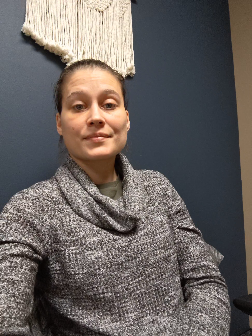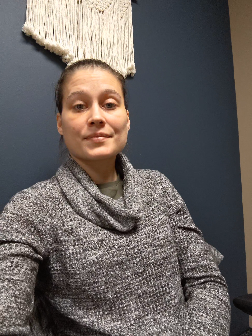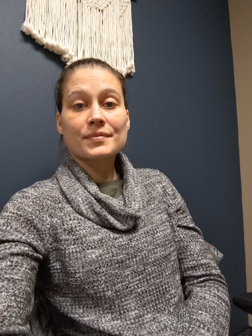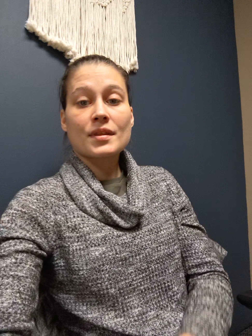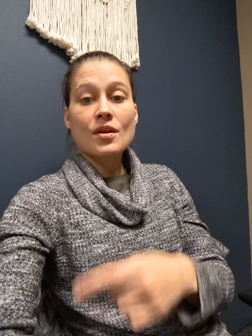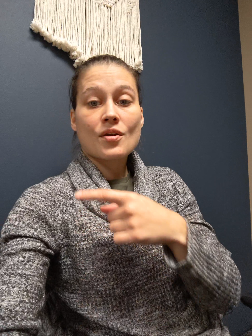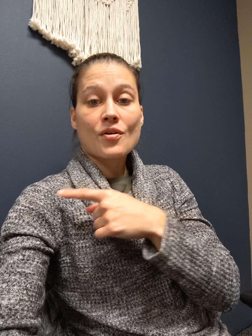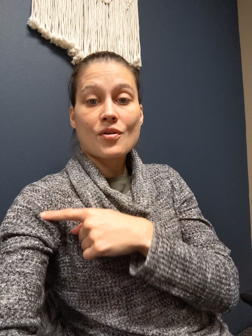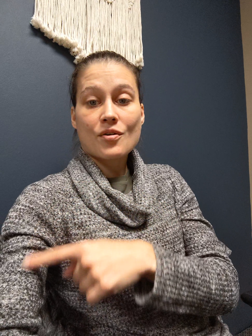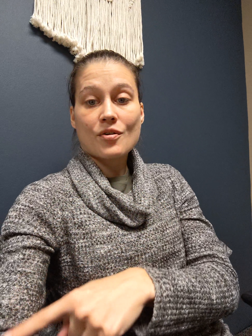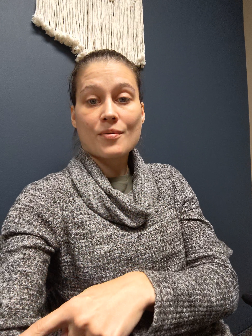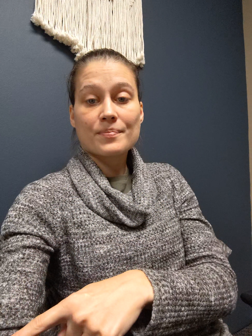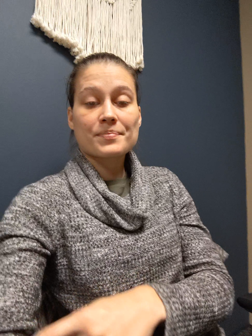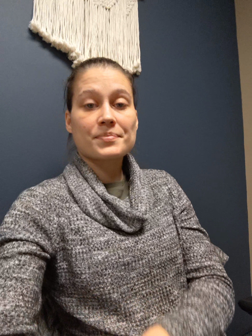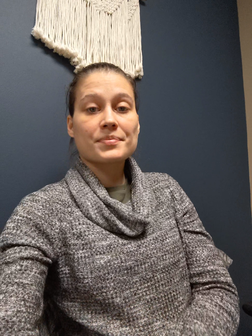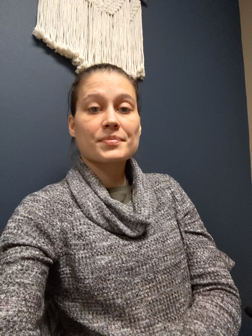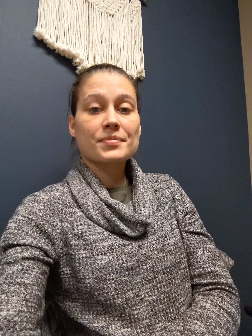arm